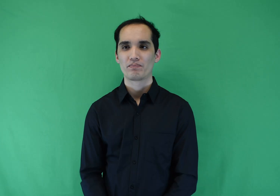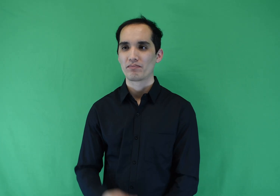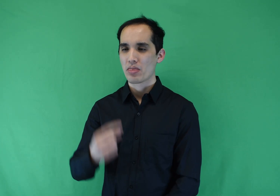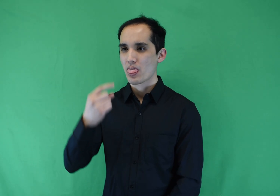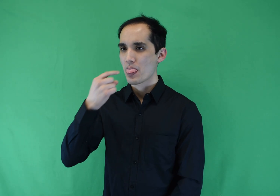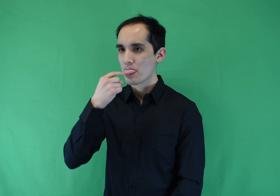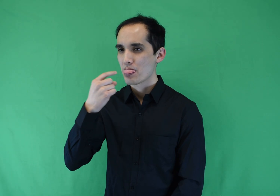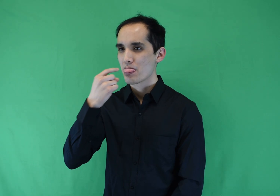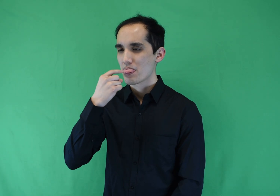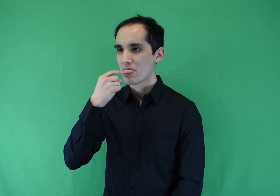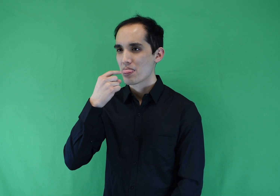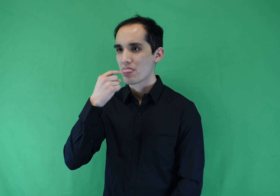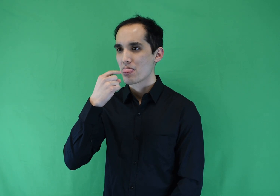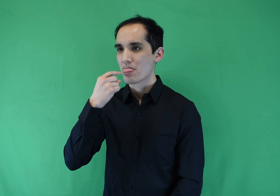sentido del gusto